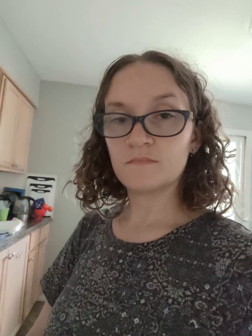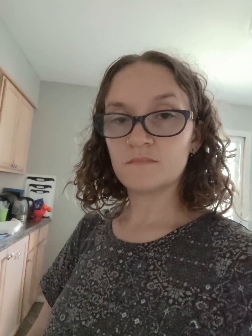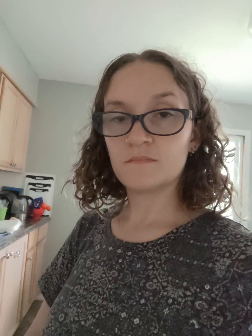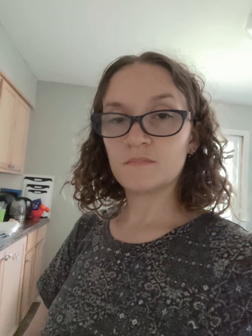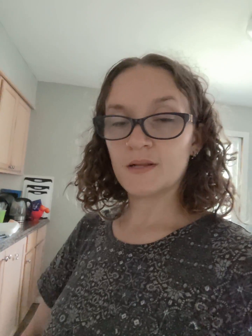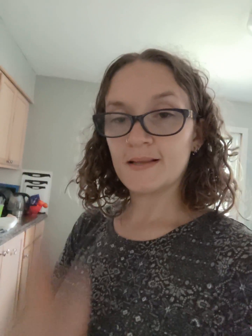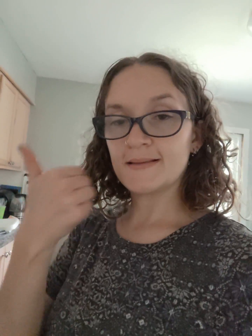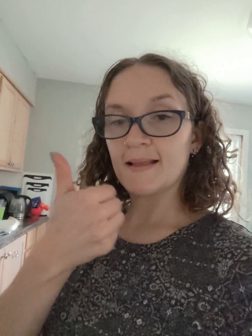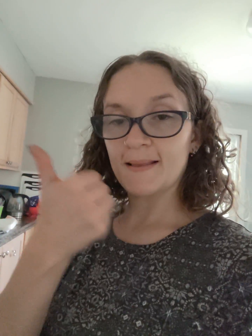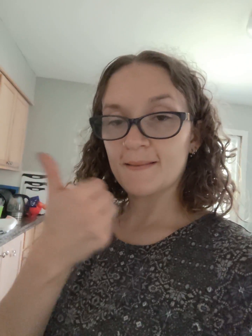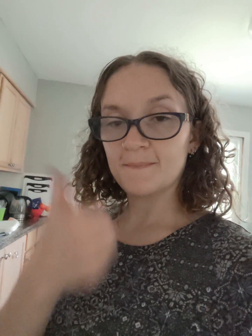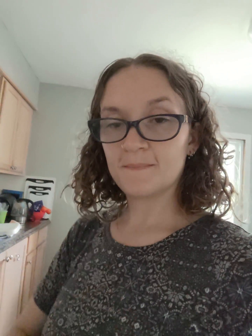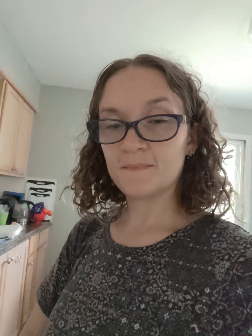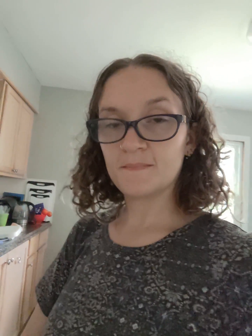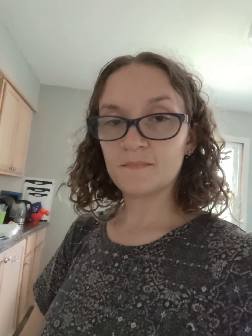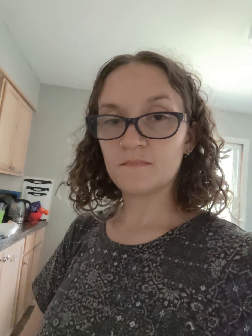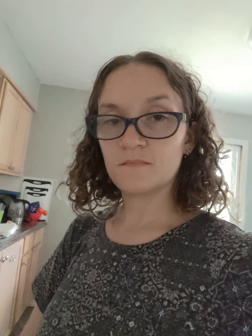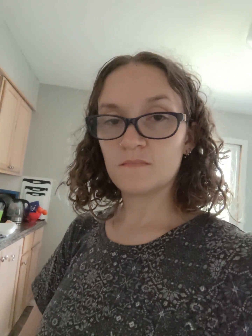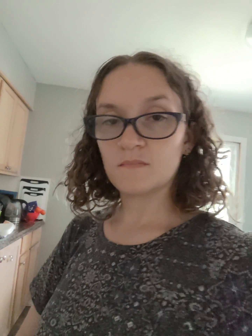game